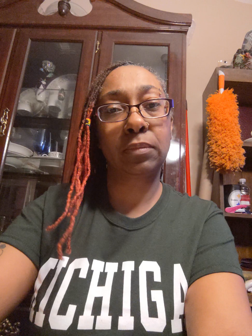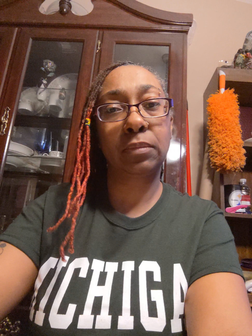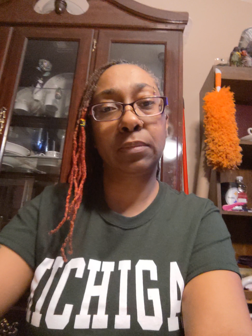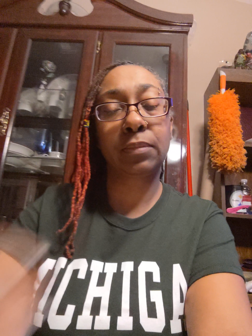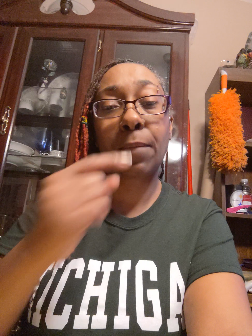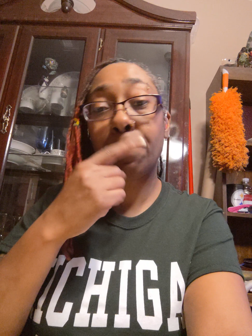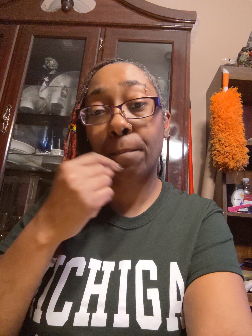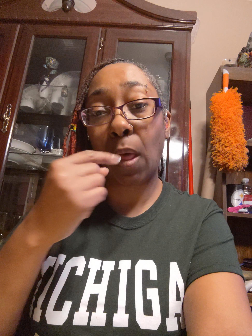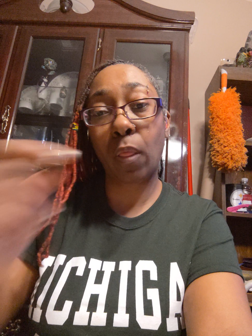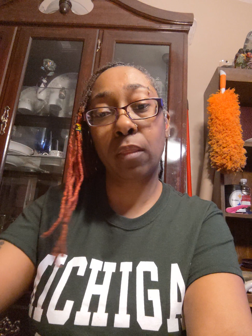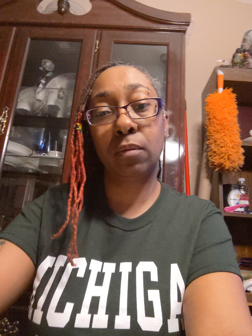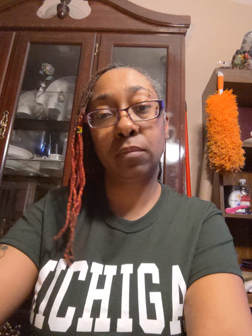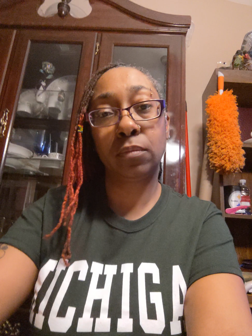mouth